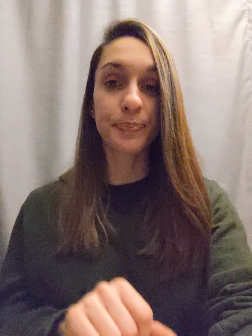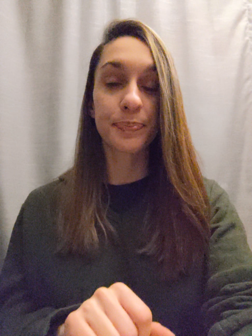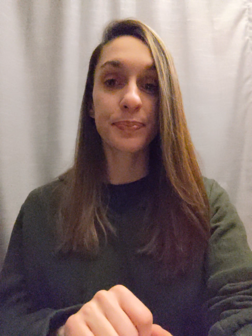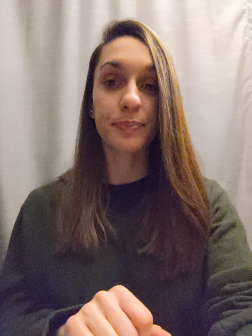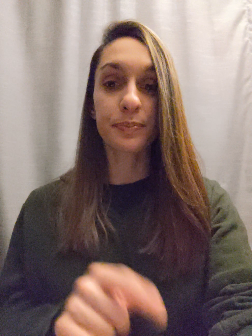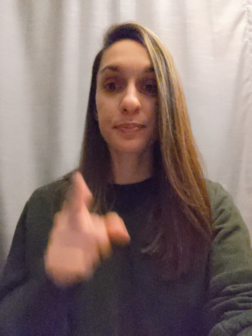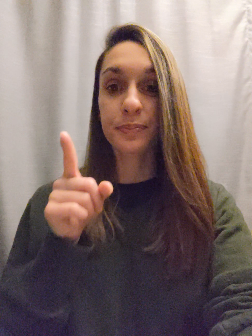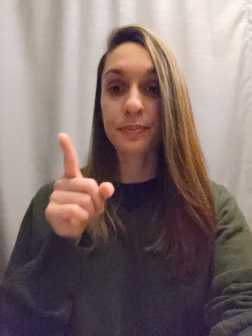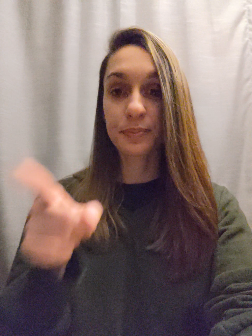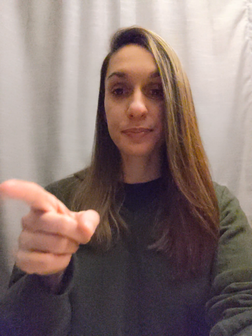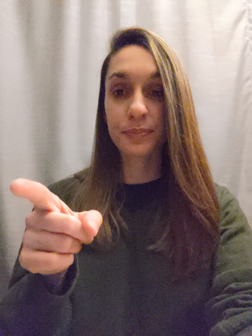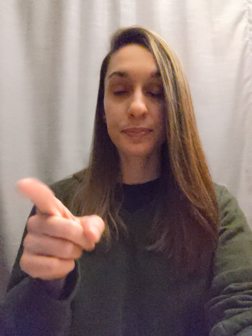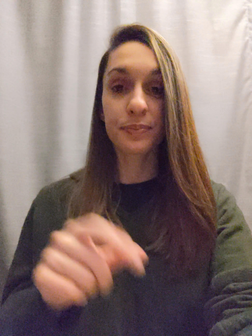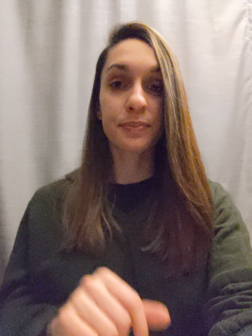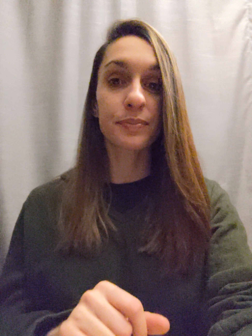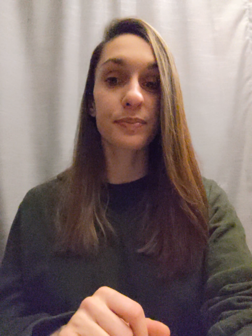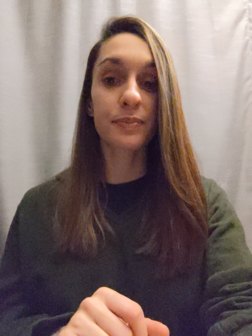he/she/it